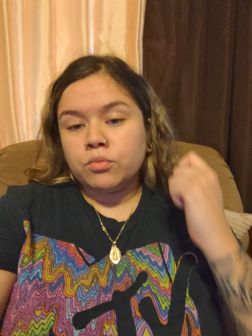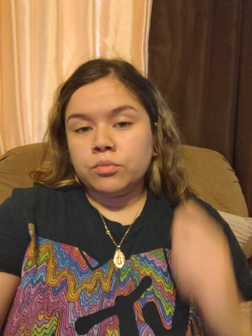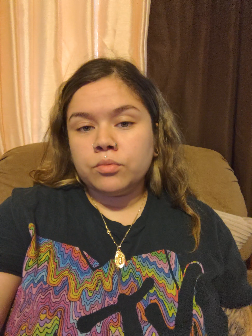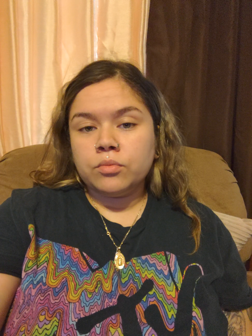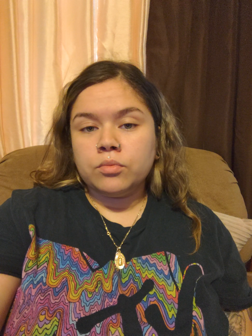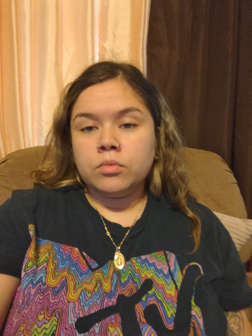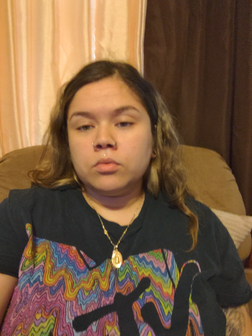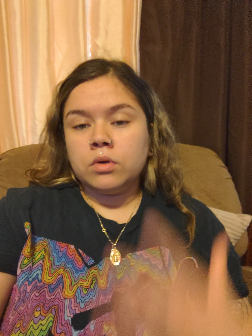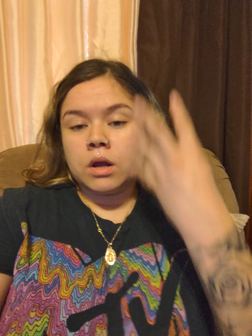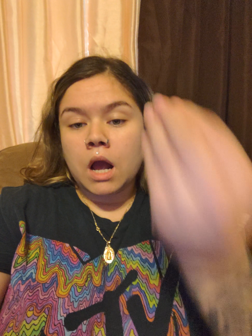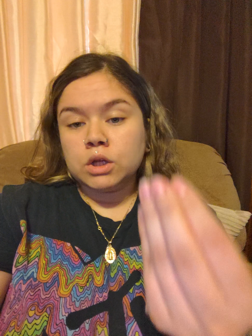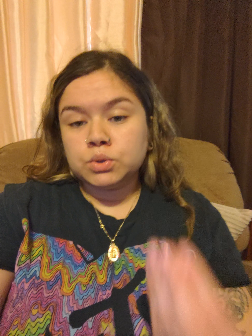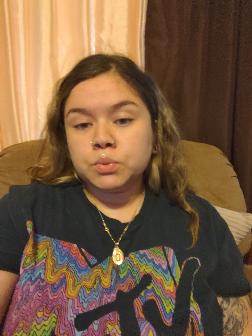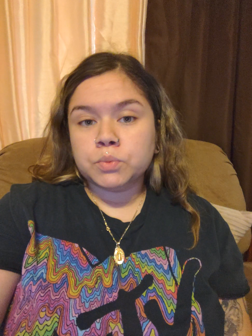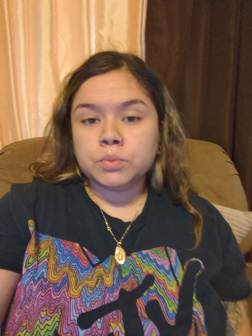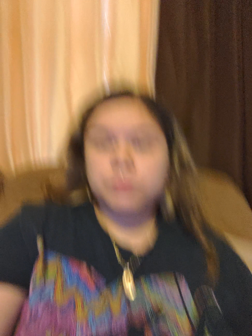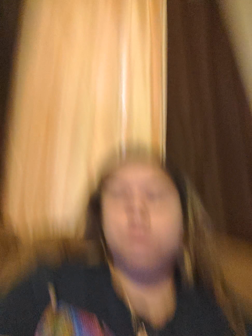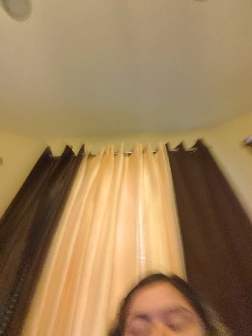got to